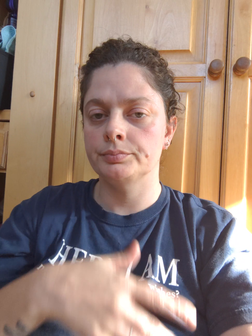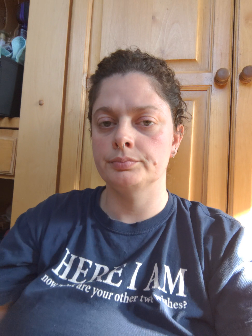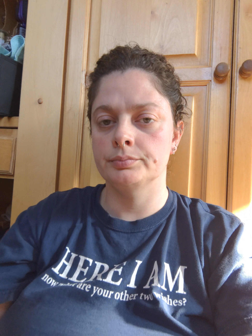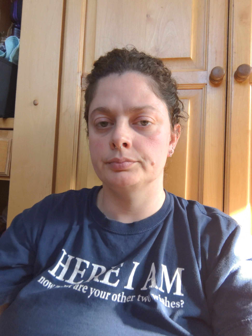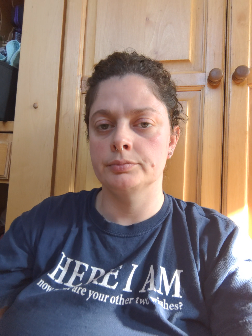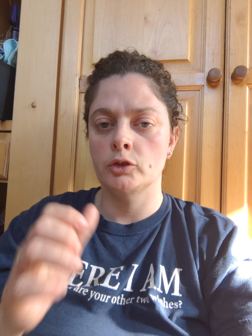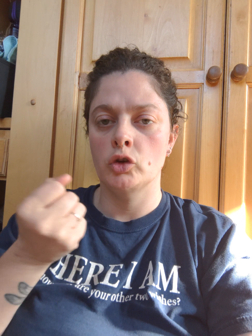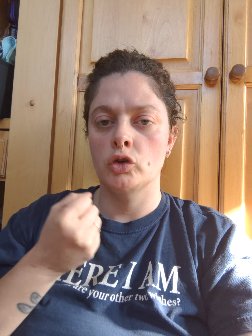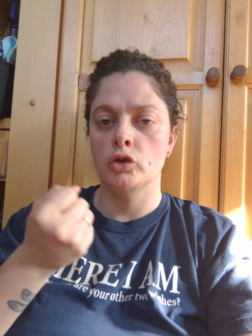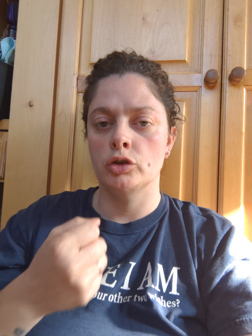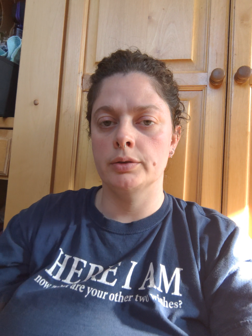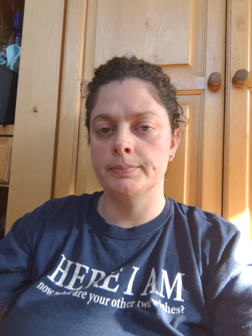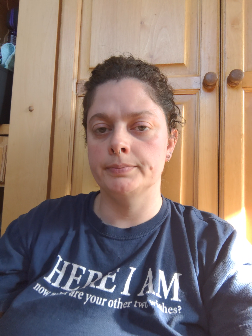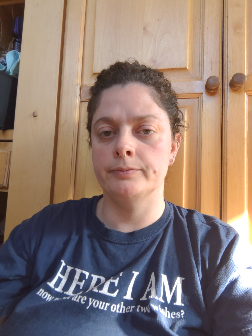car